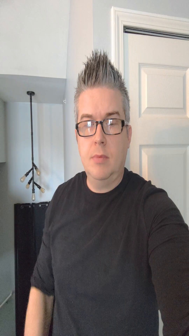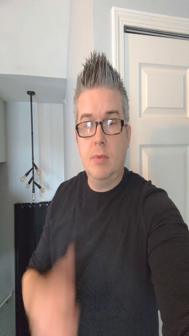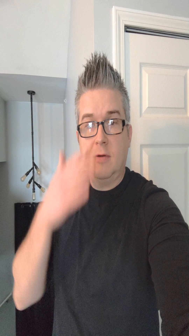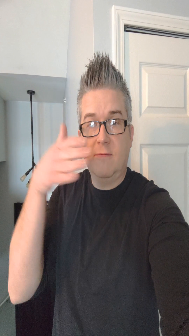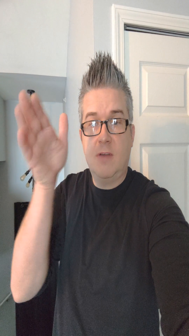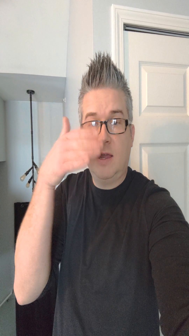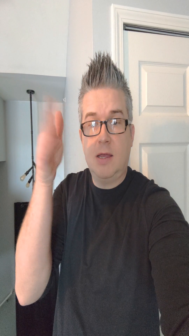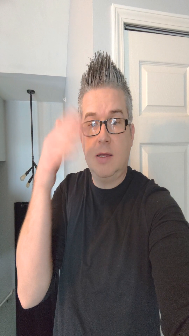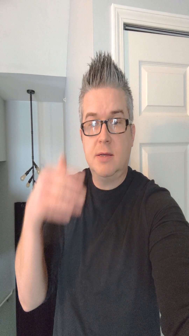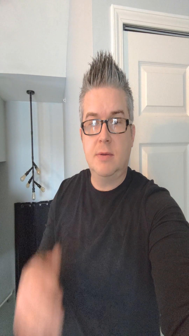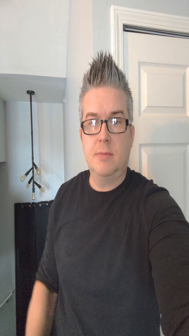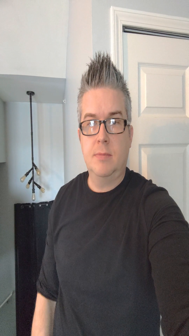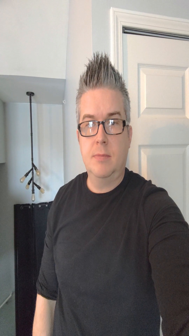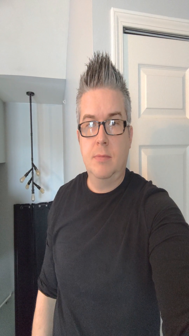flag